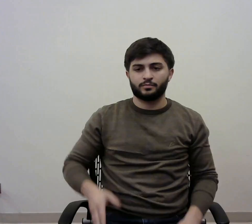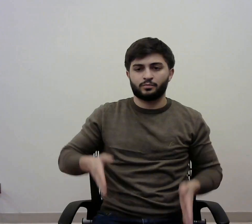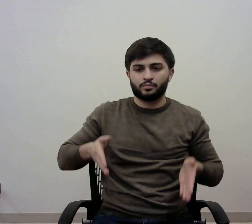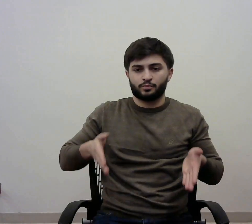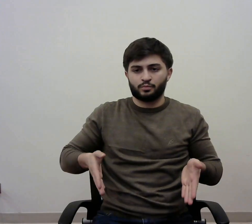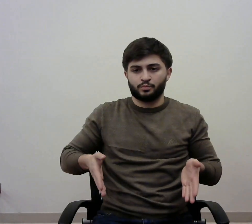burda